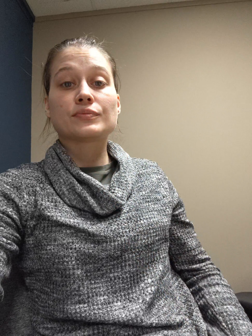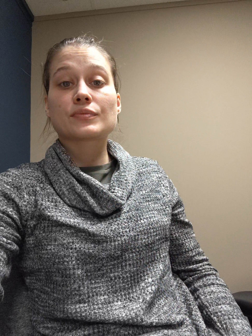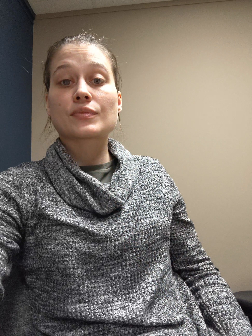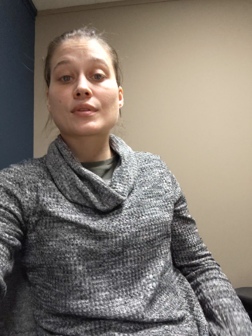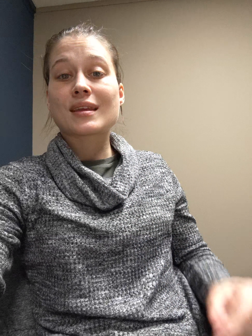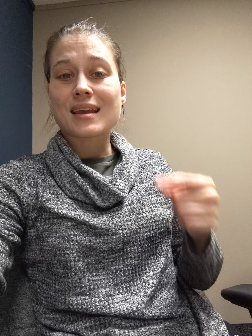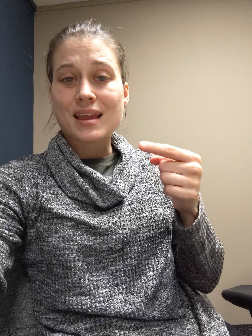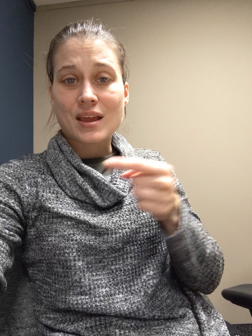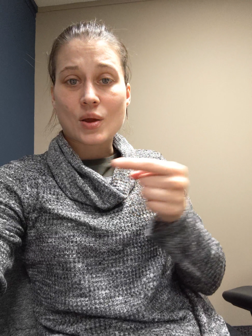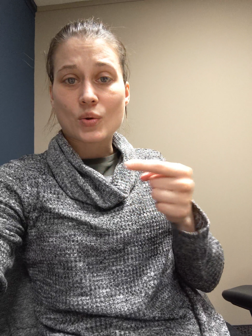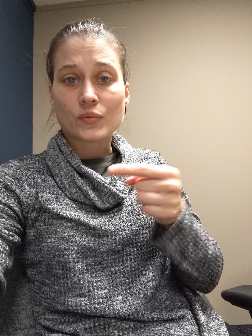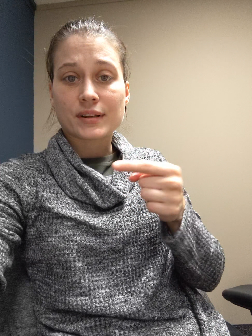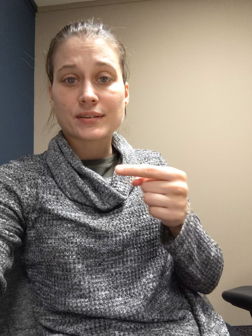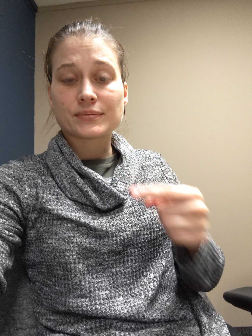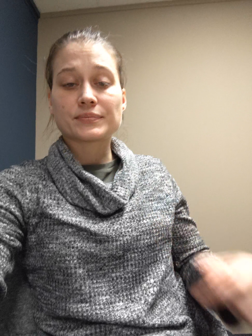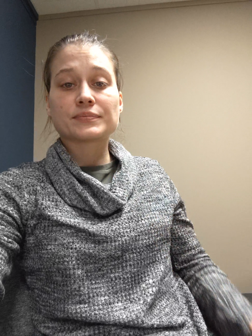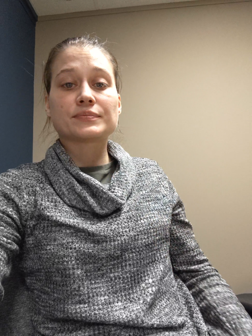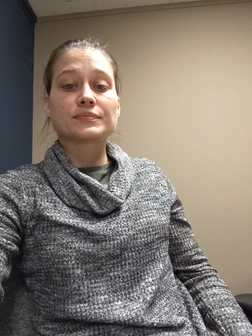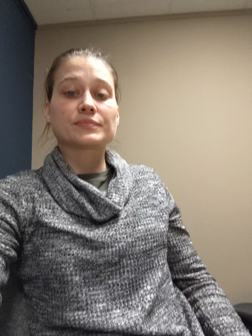owie